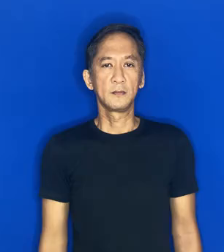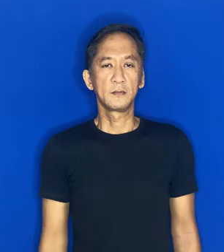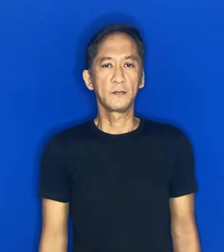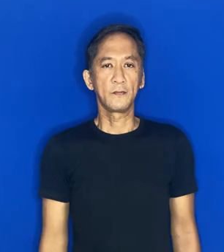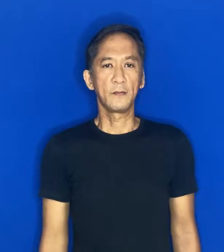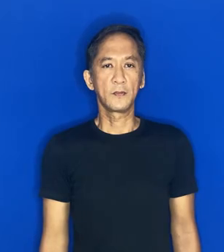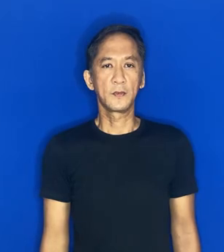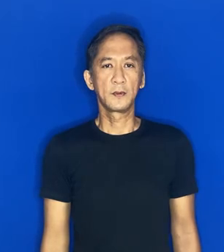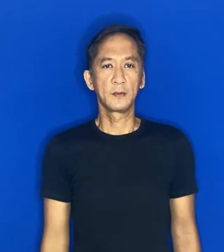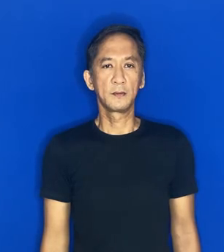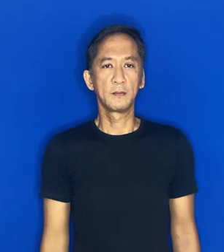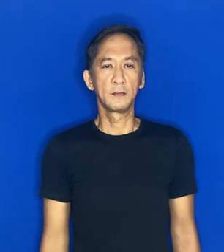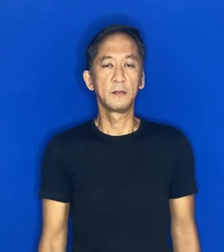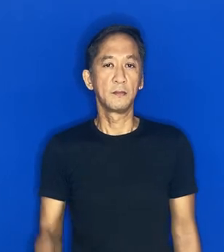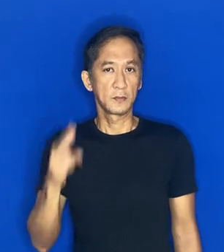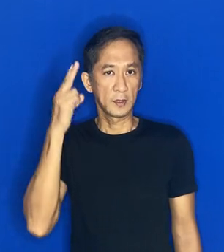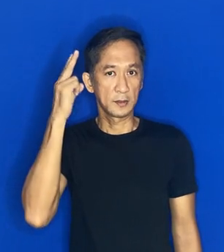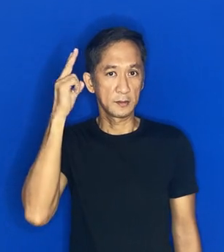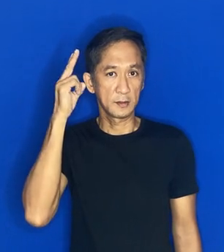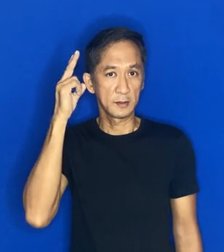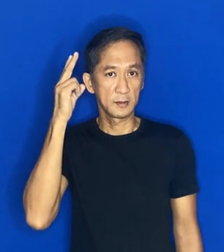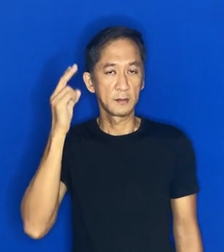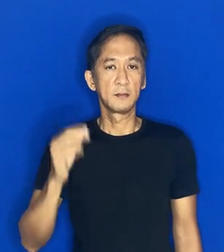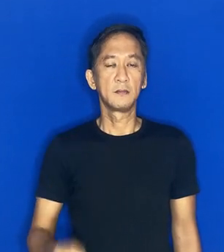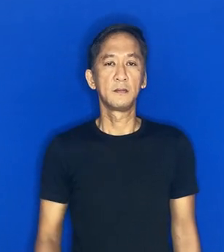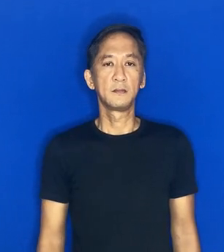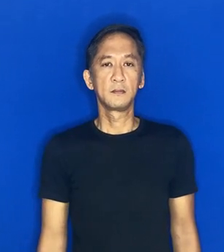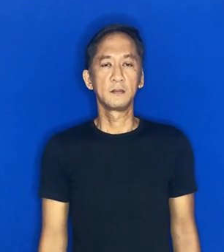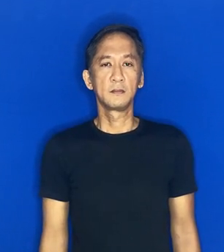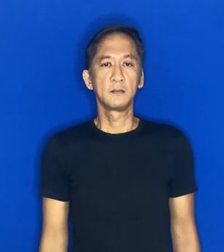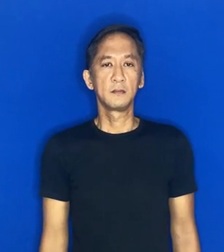uncle